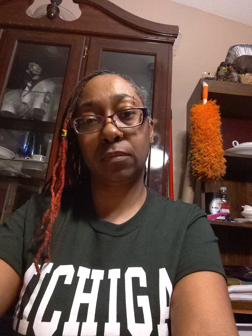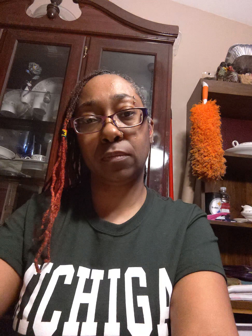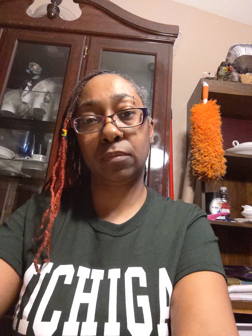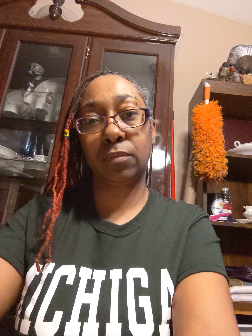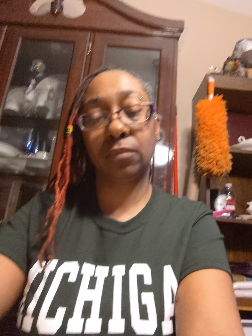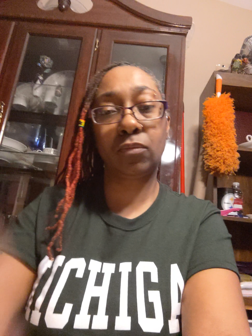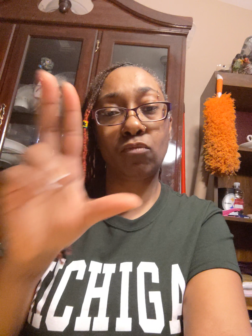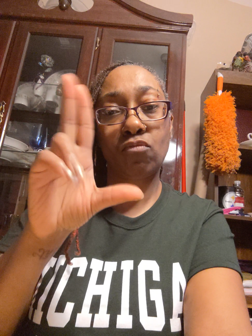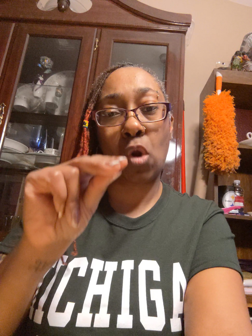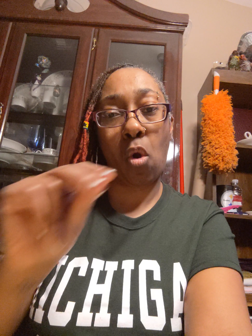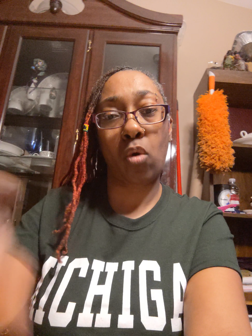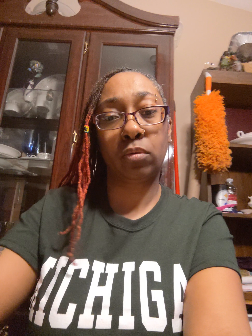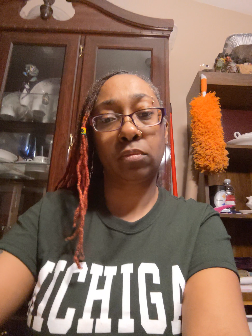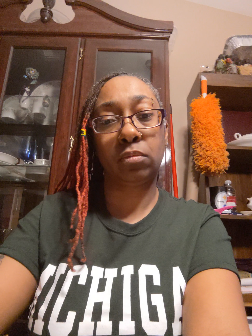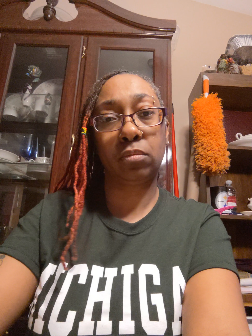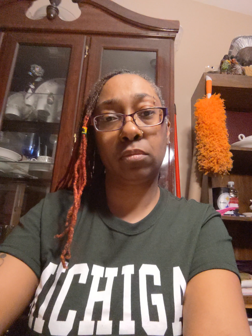no